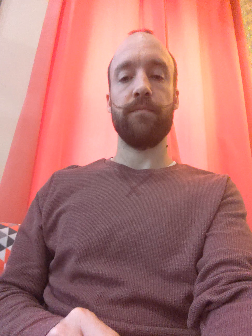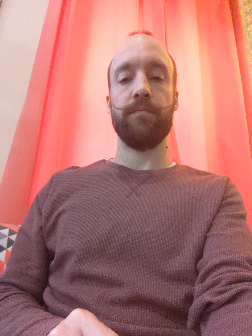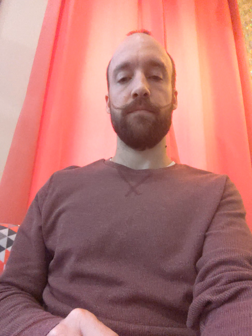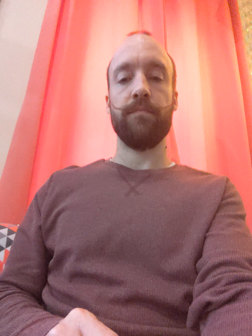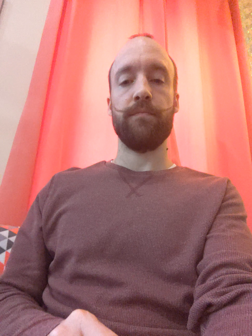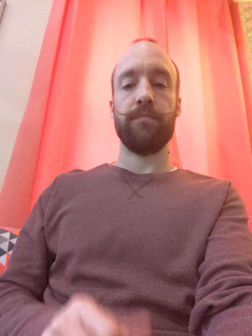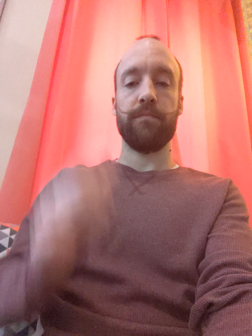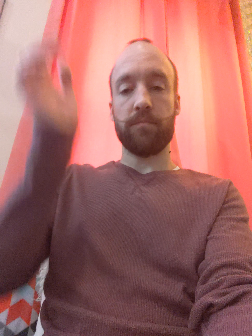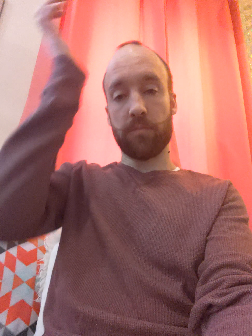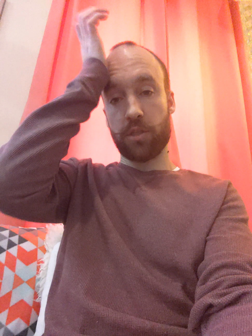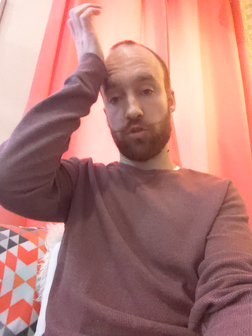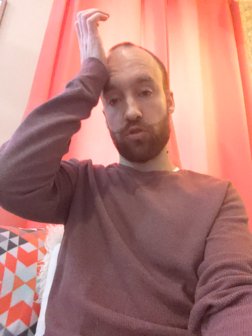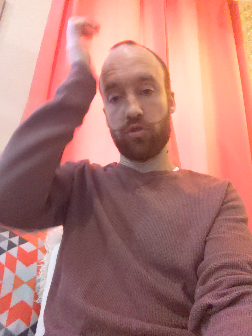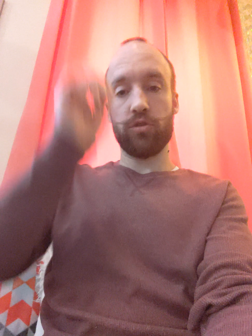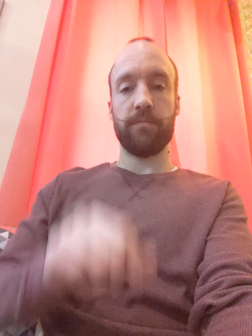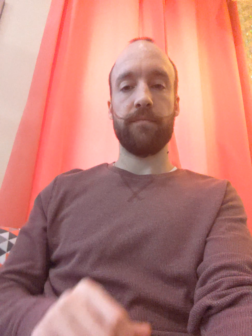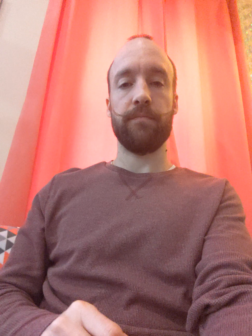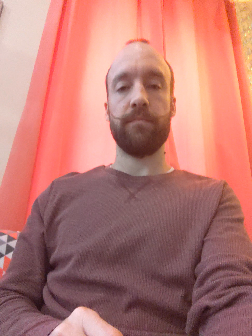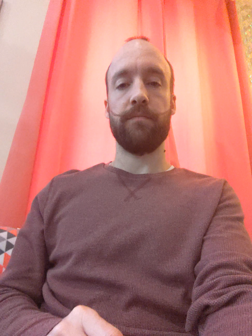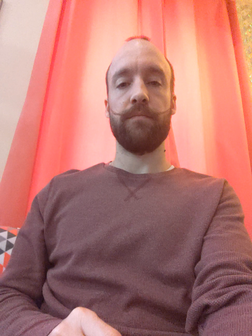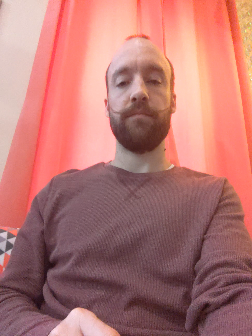garbage